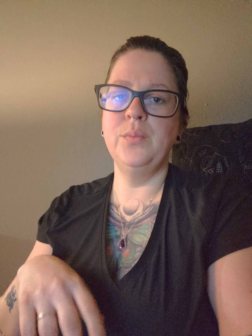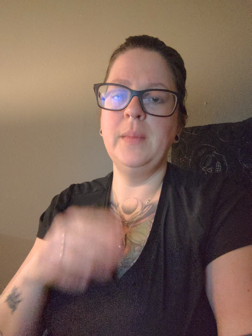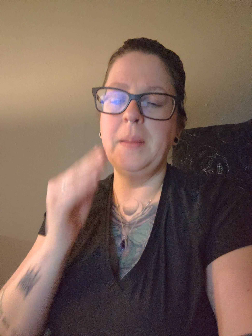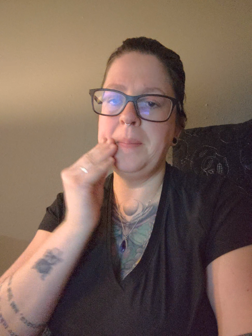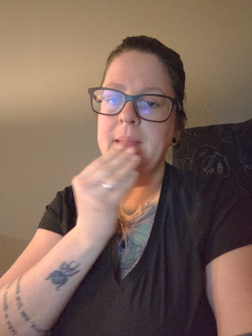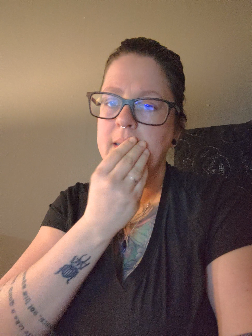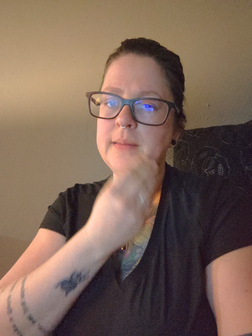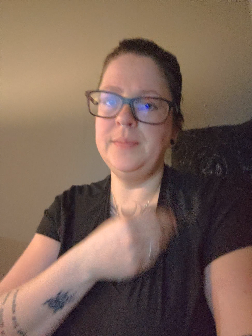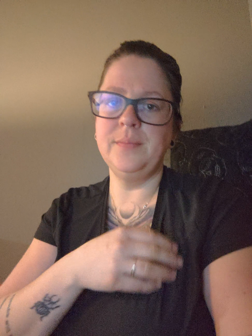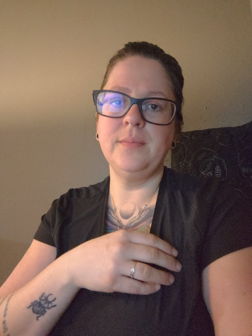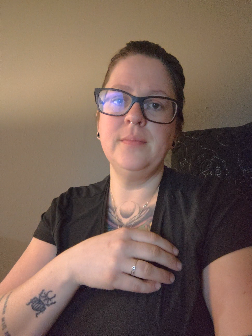napkin